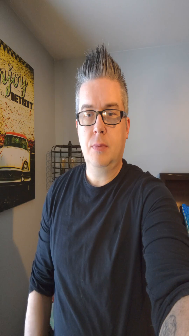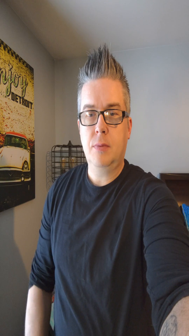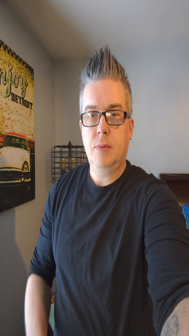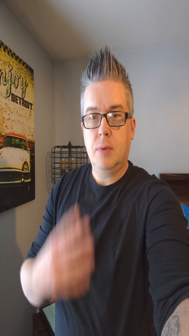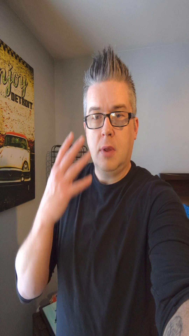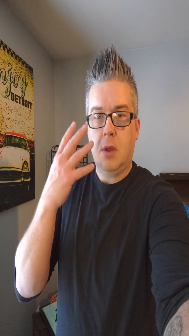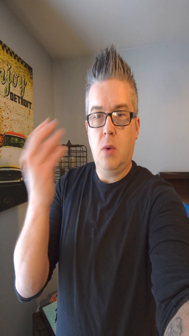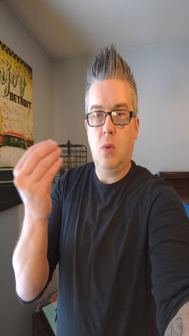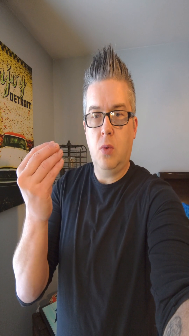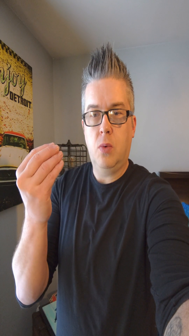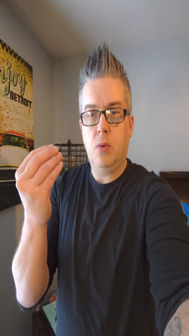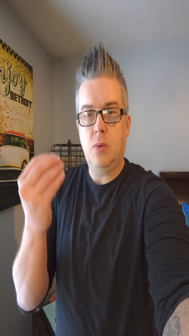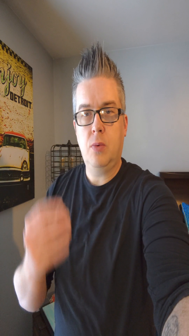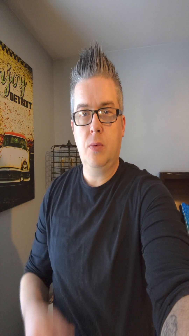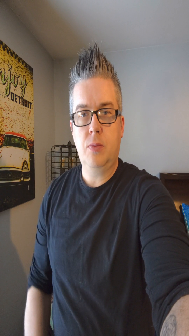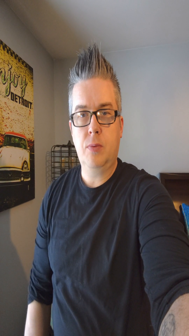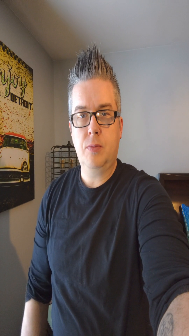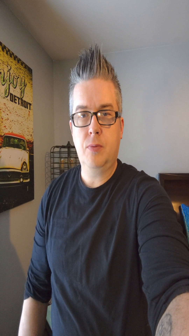go